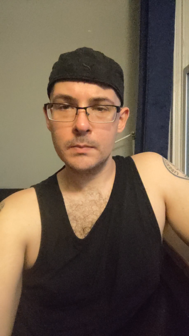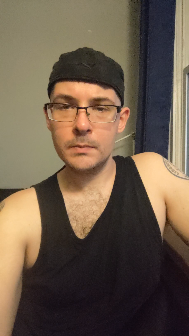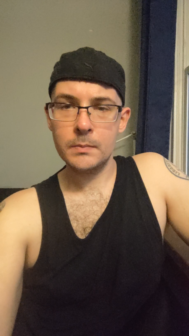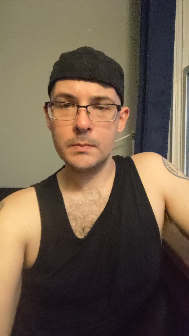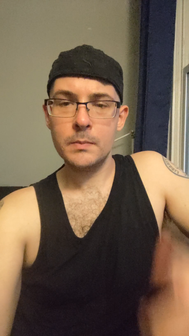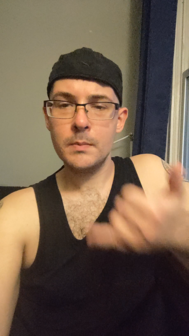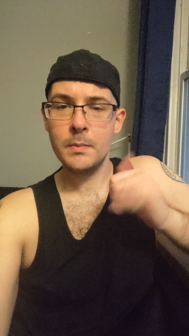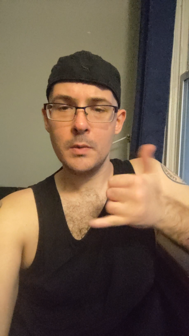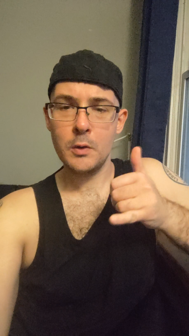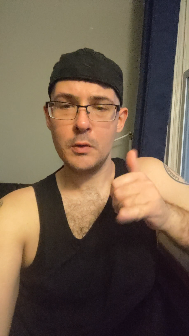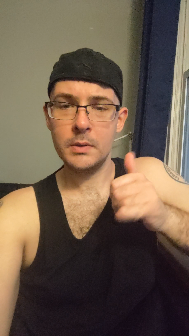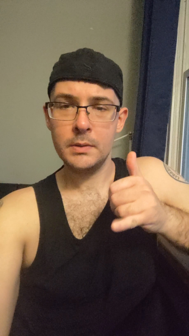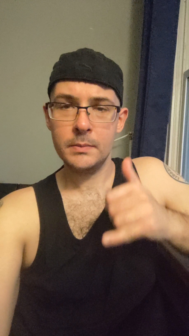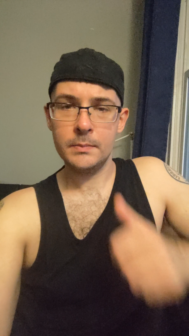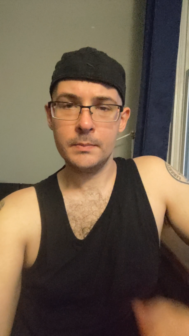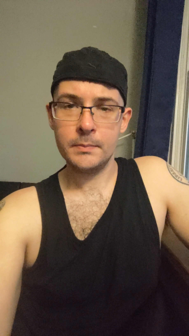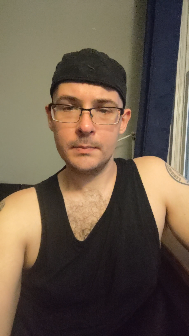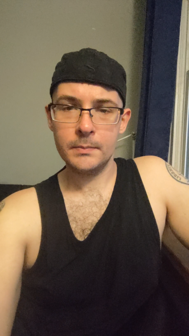party